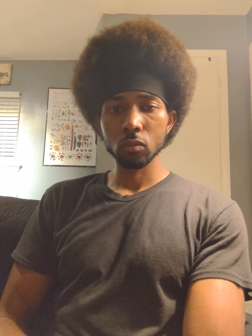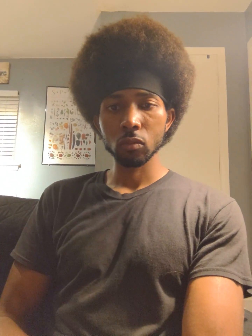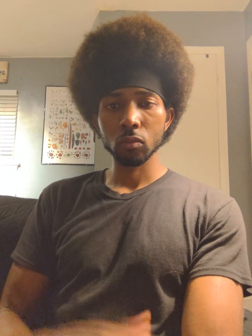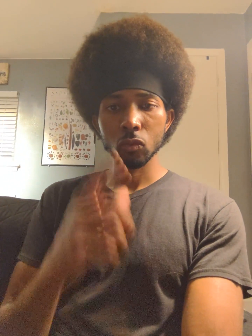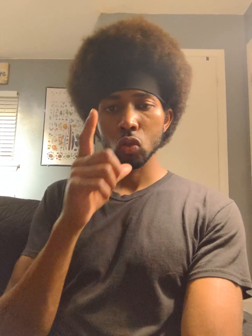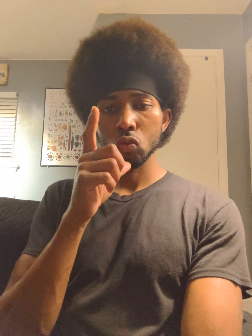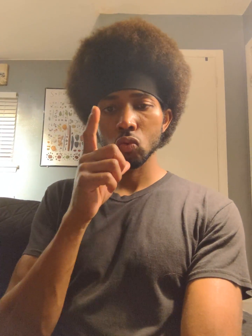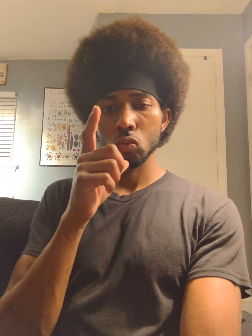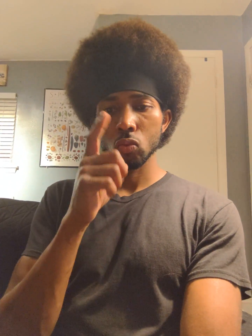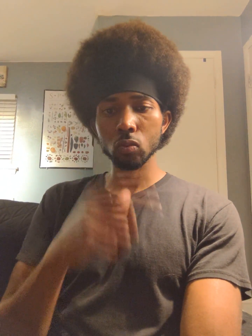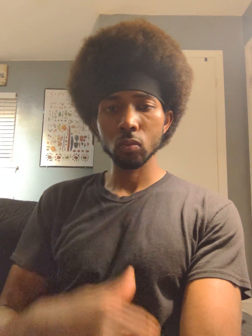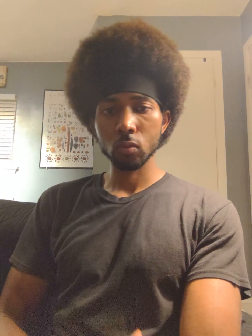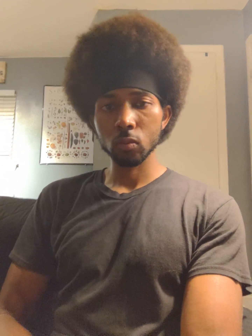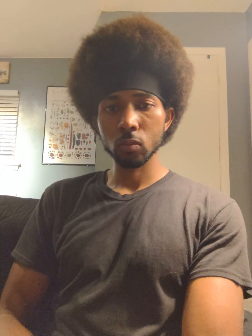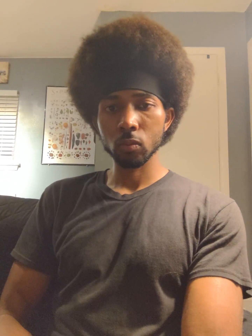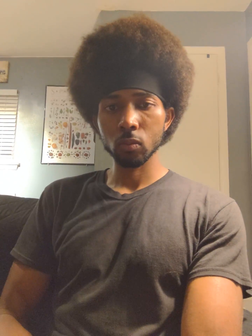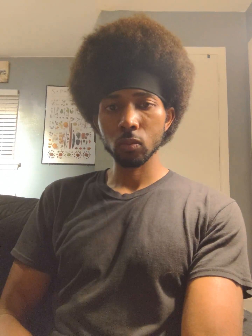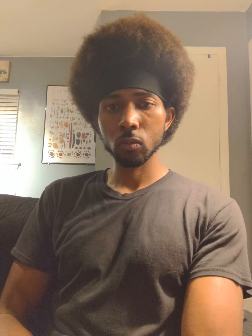lunch